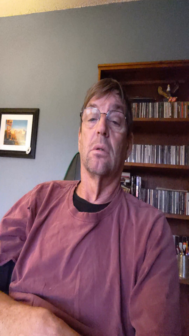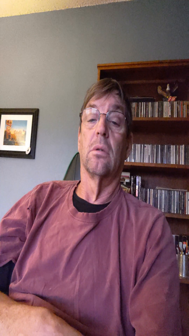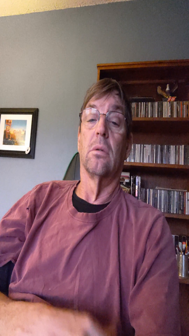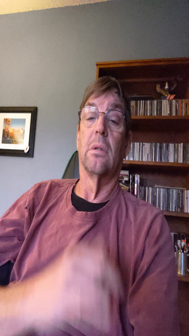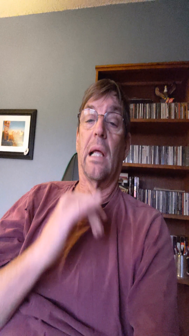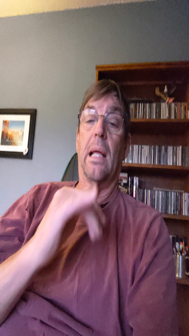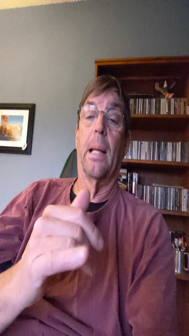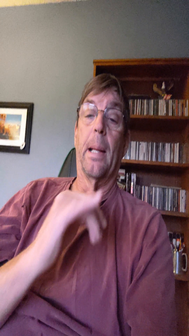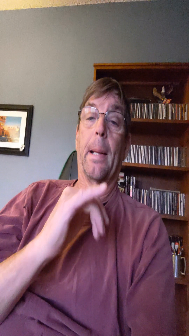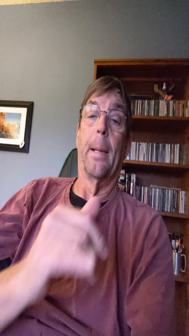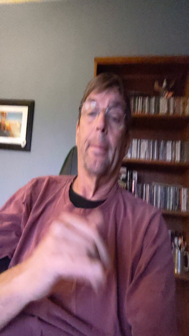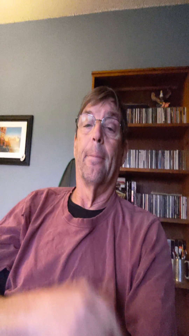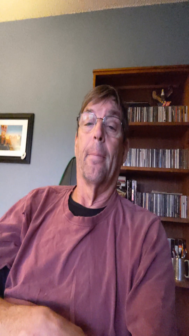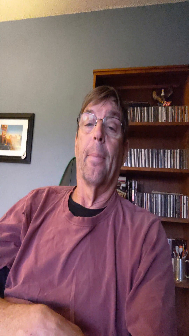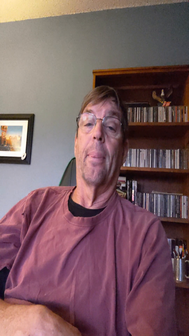same